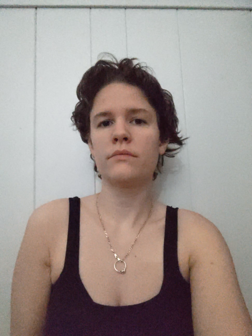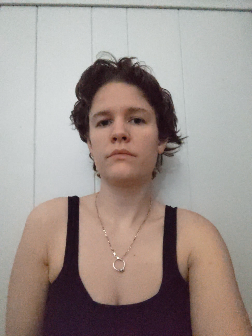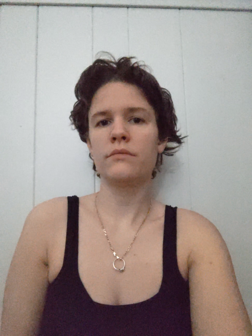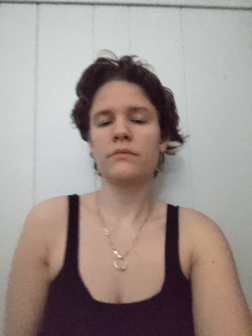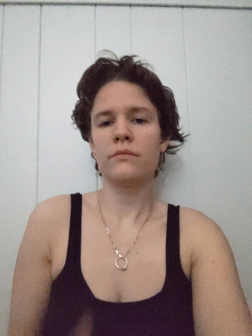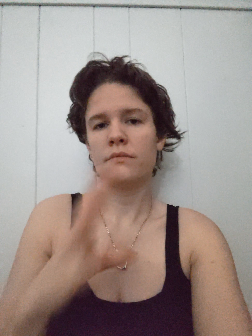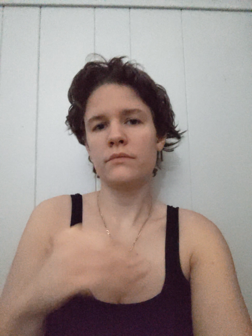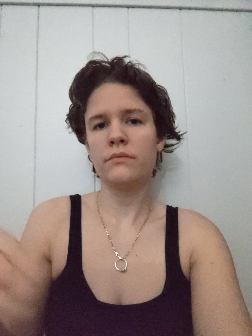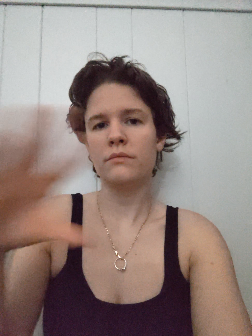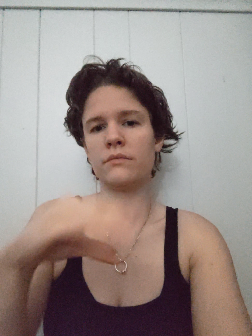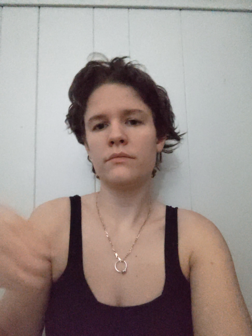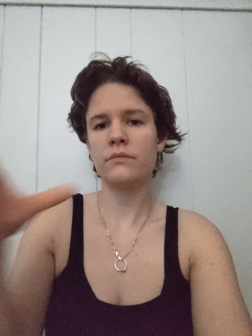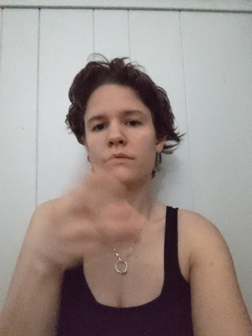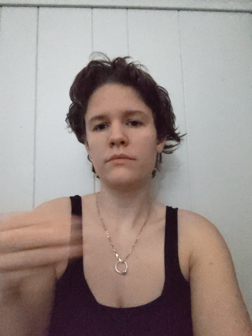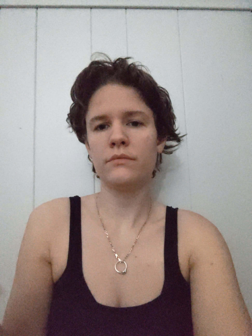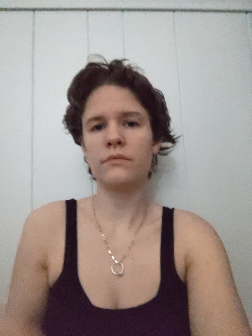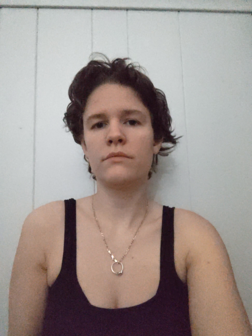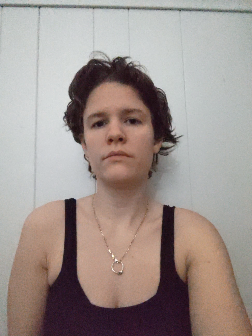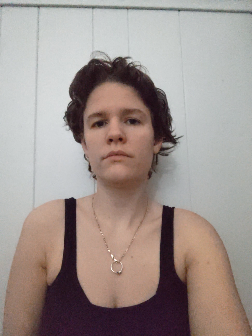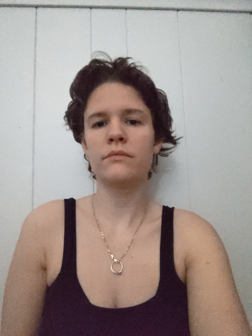story